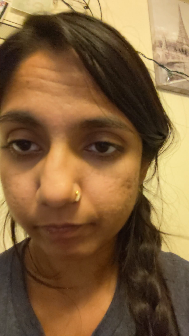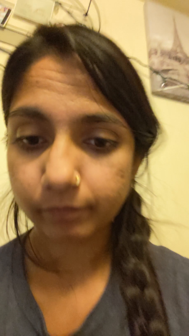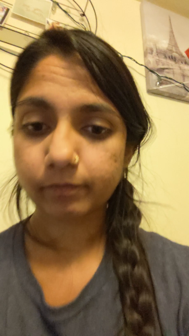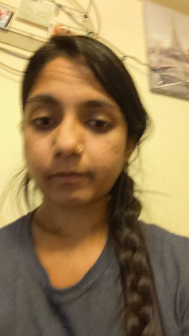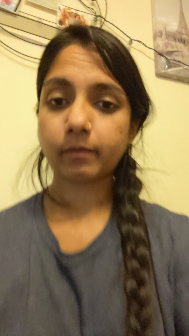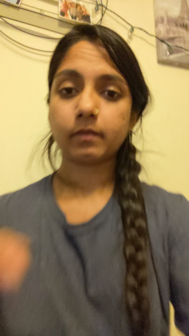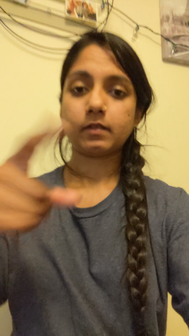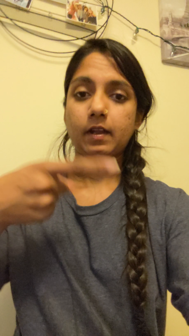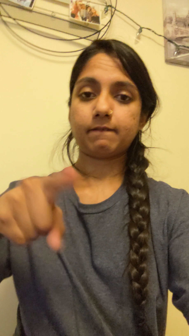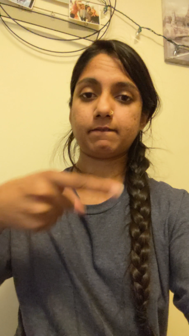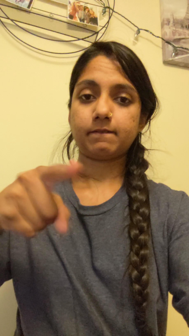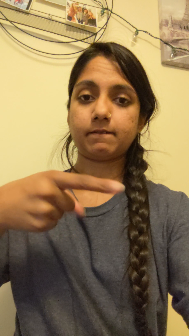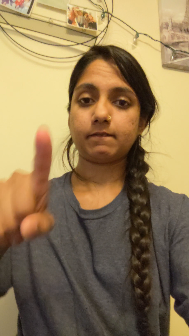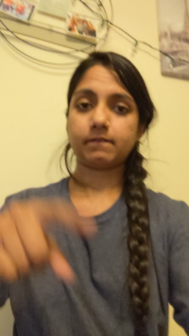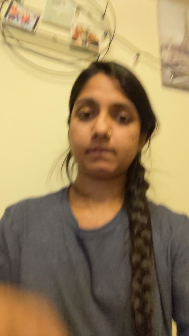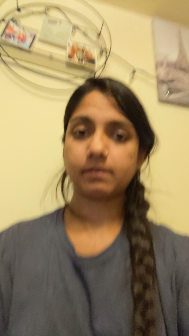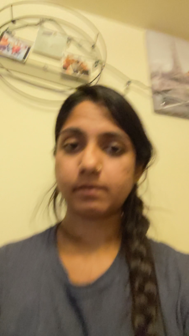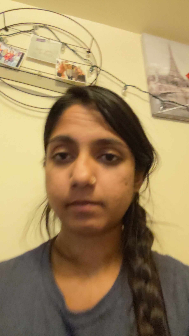knife